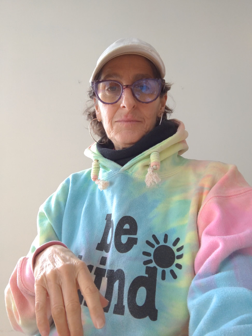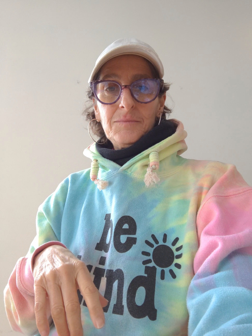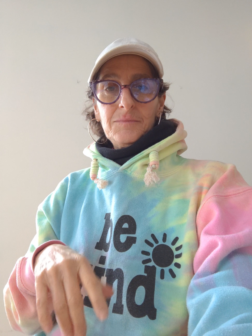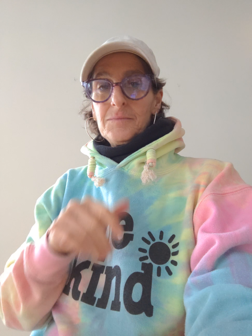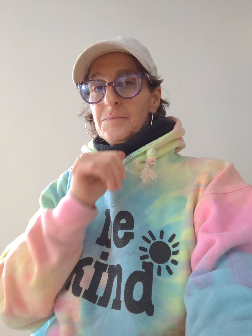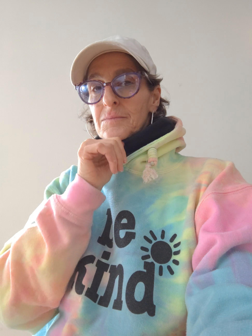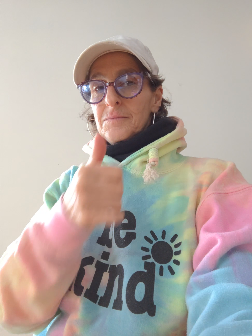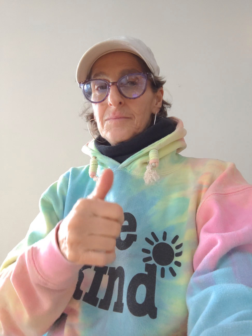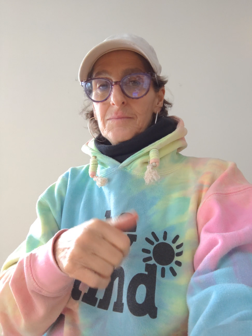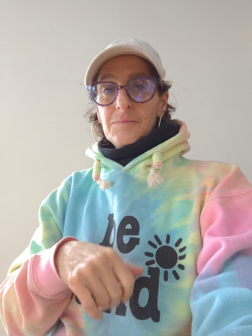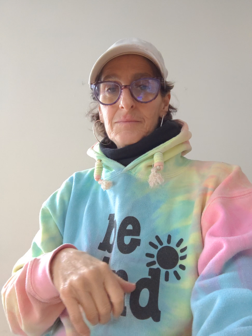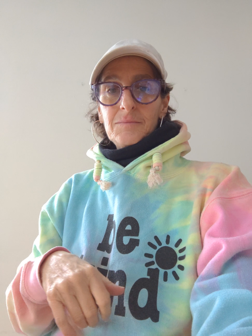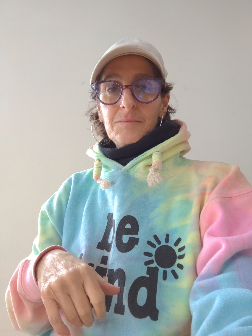not